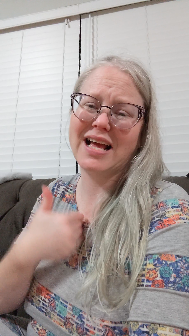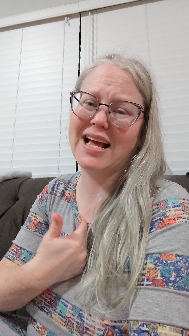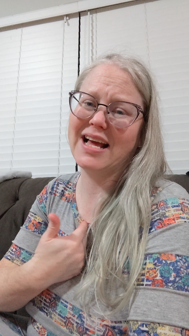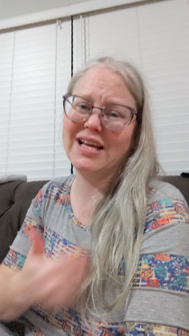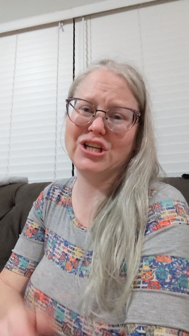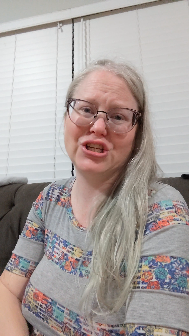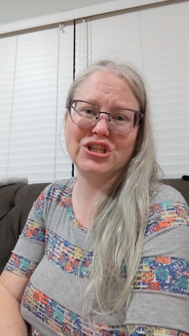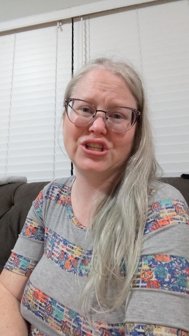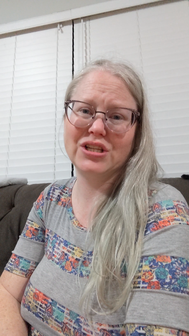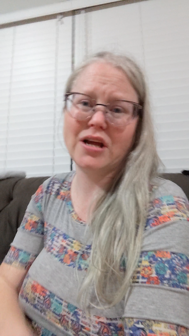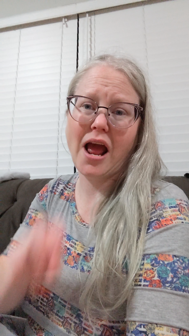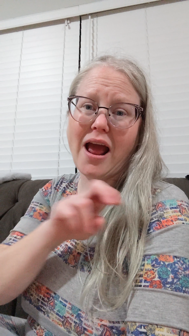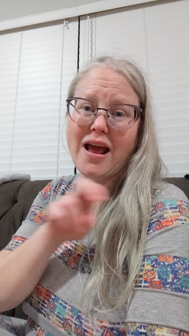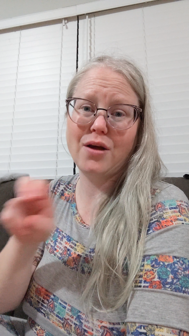couch